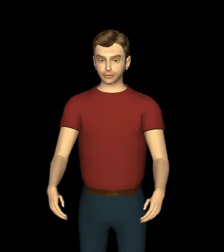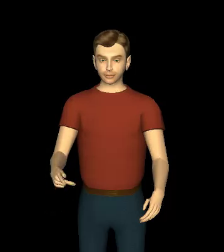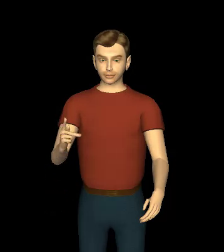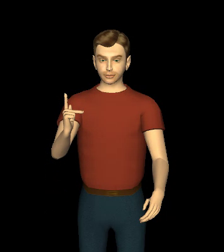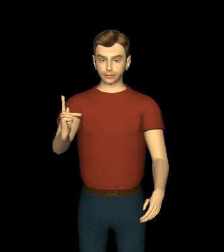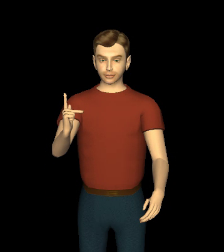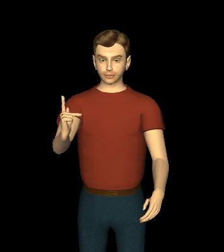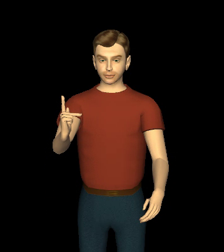كيلومتر